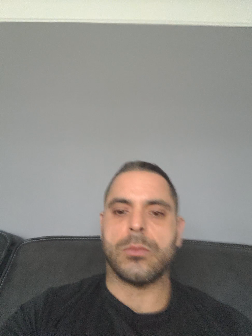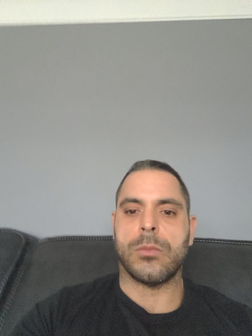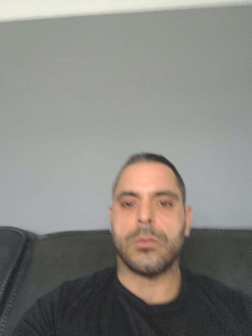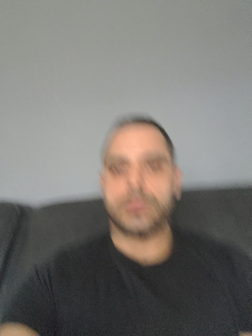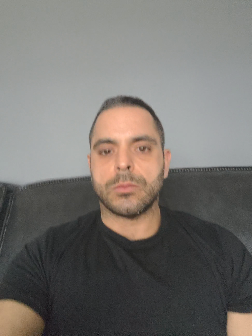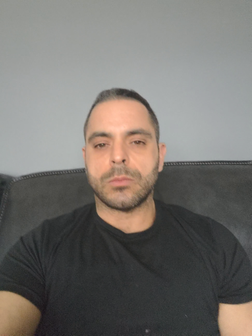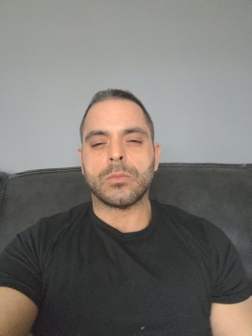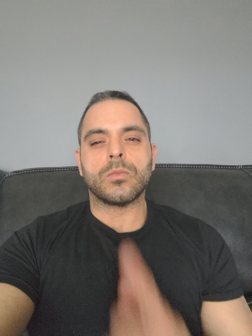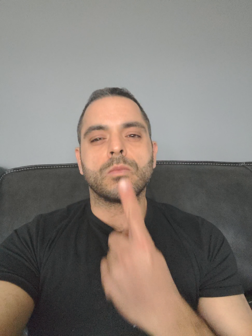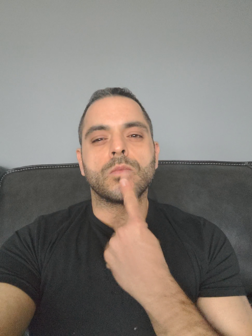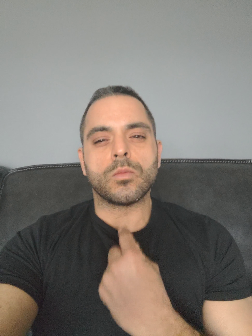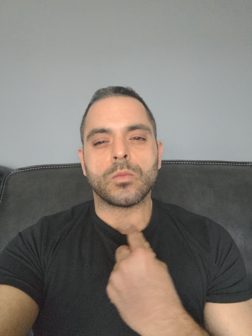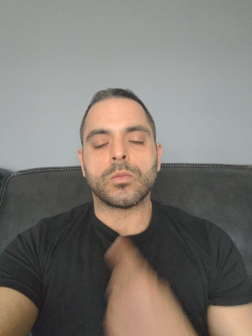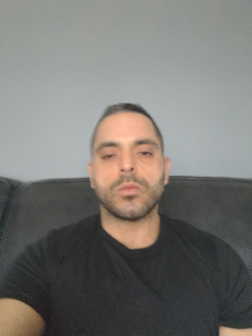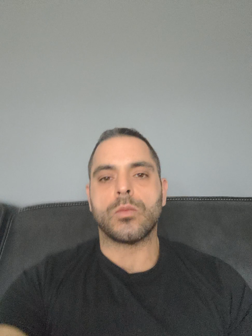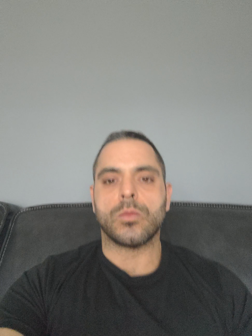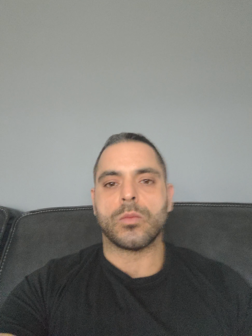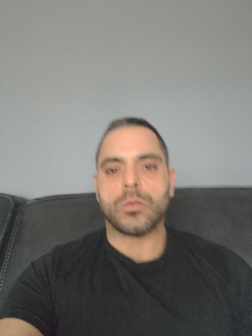red